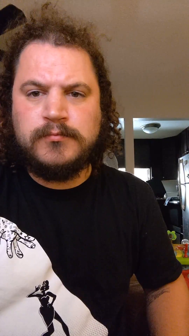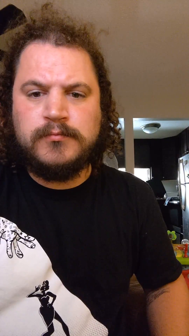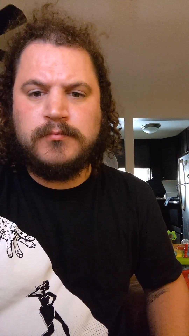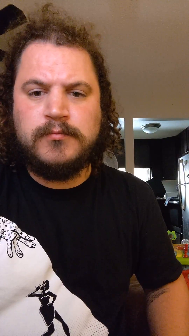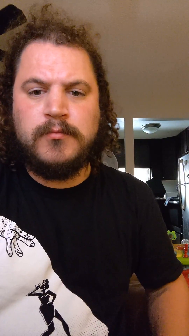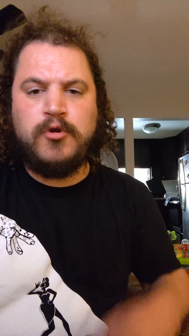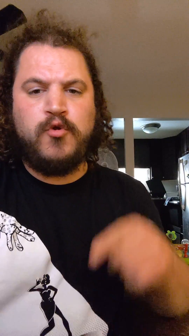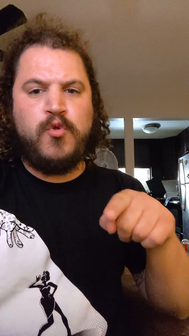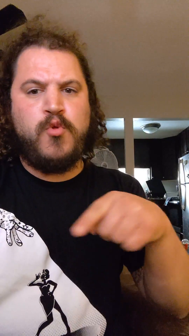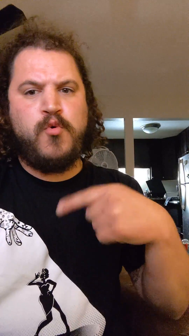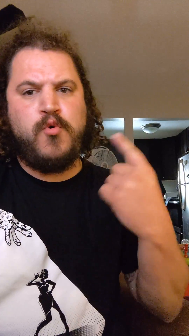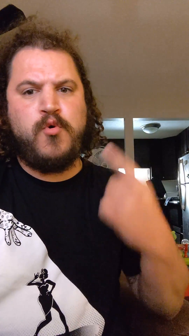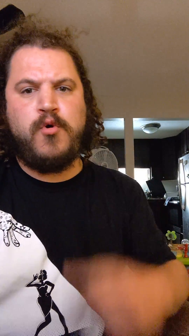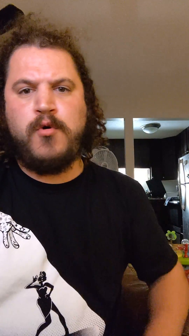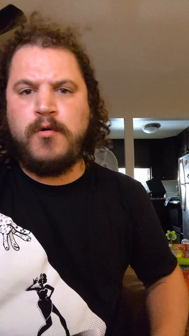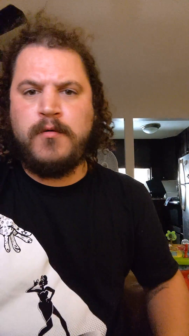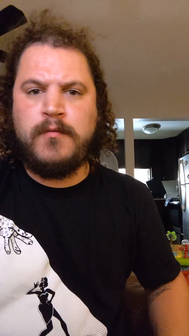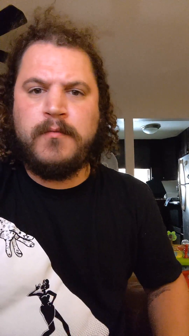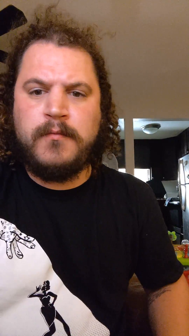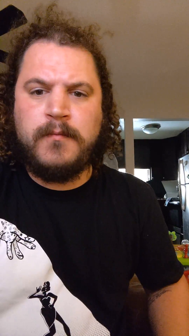long